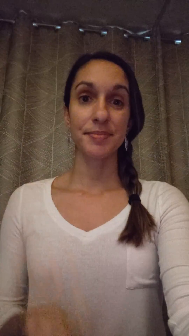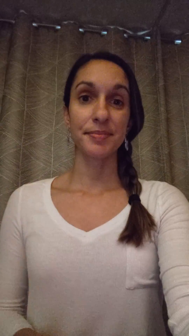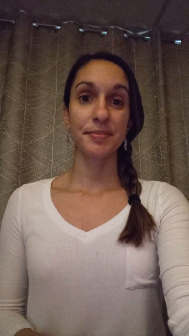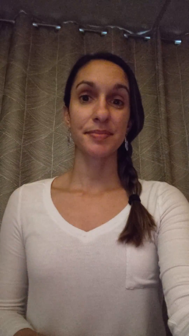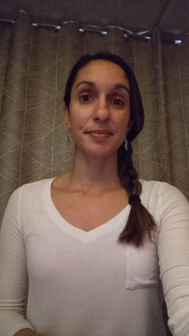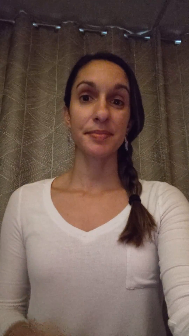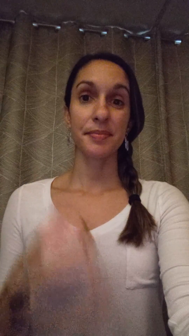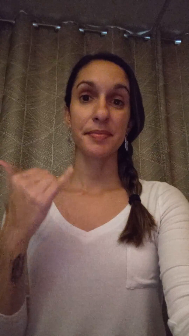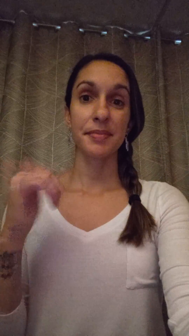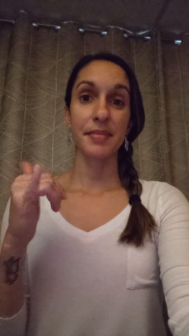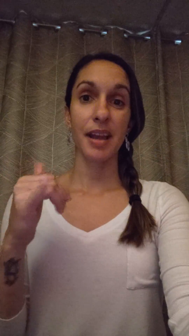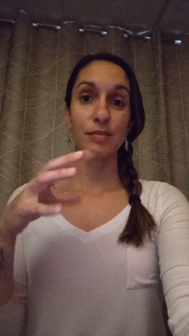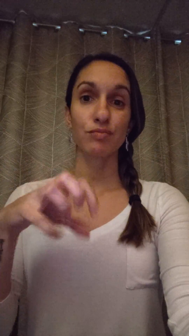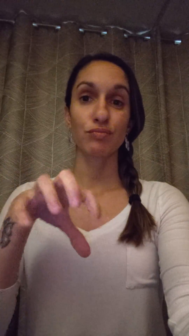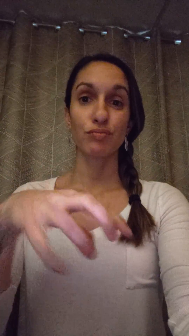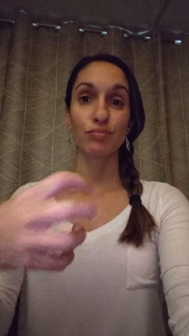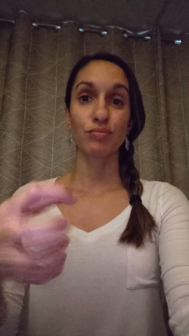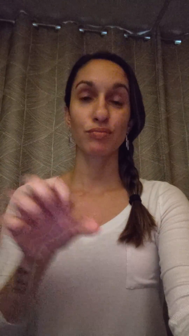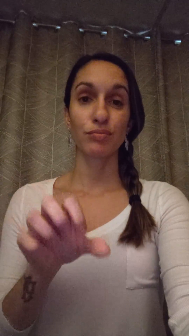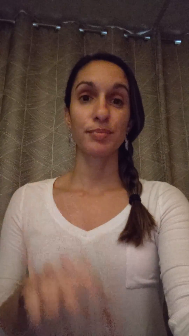play dough